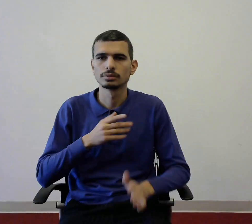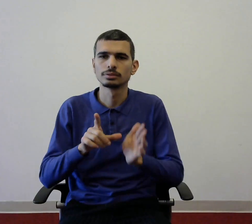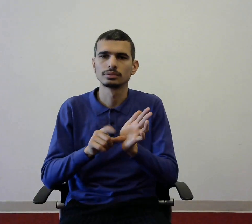pensiya